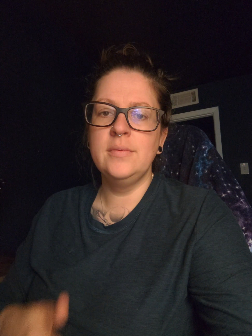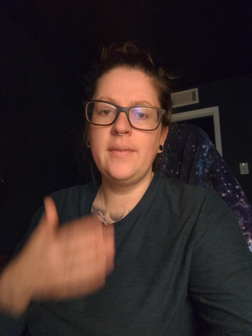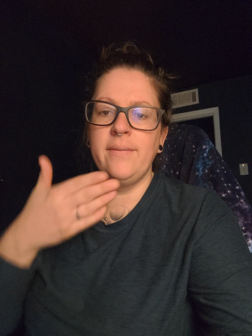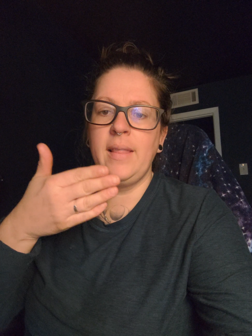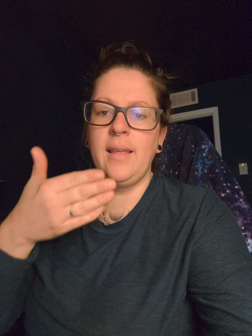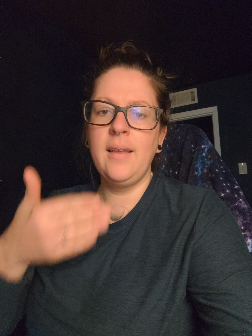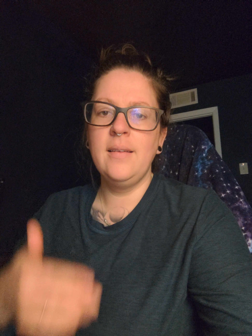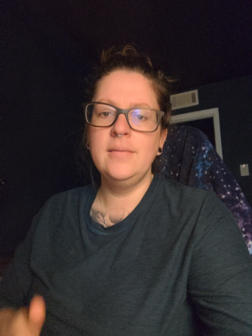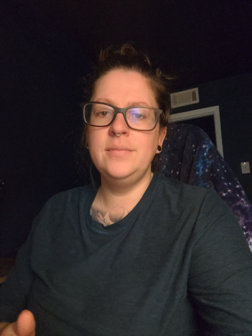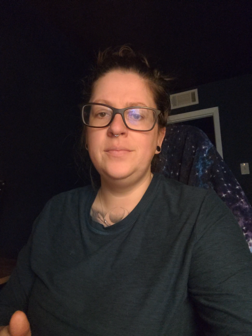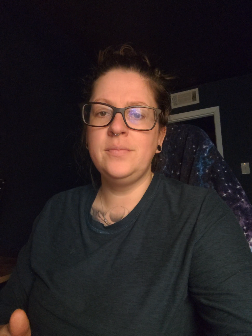flag